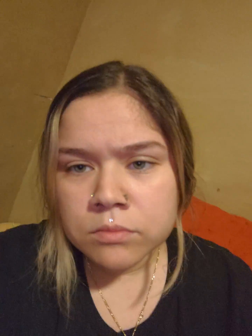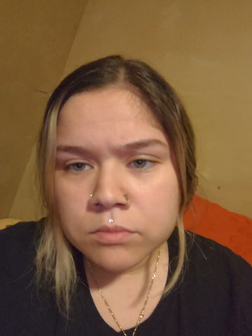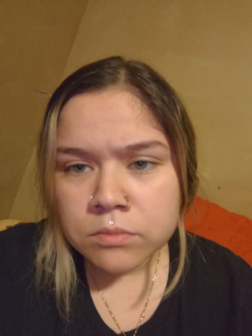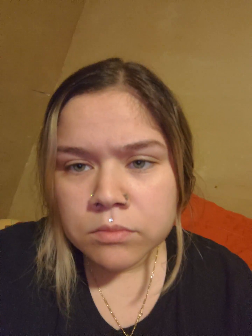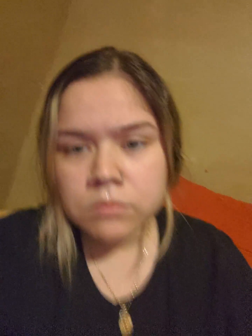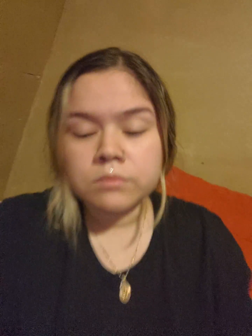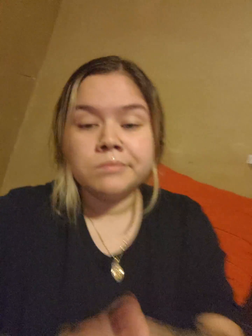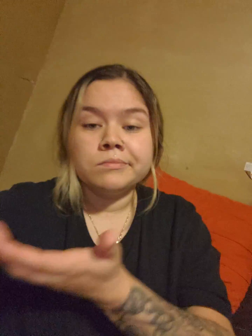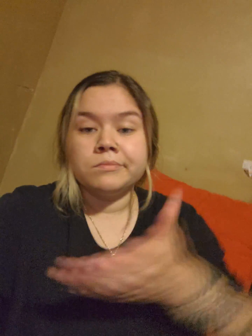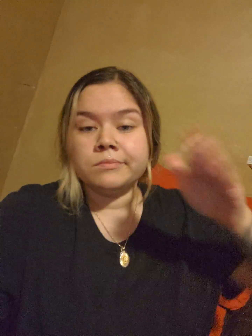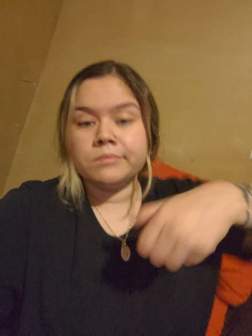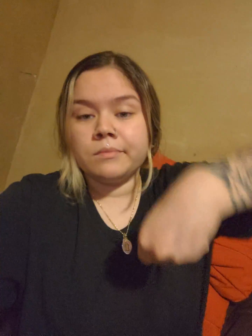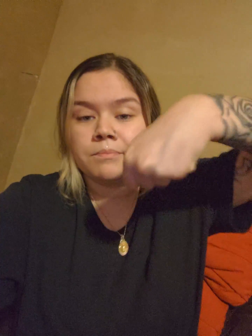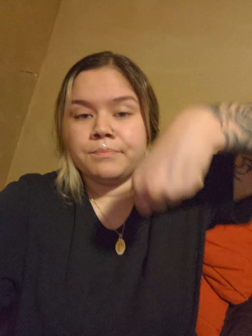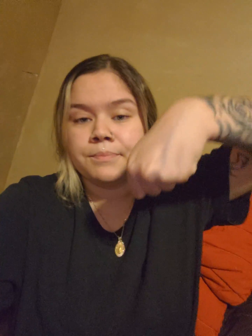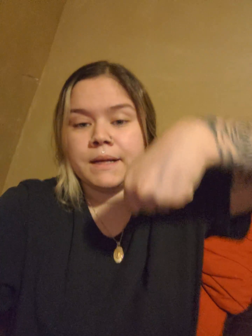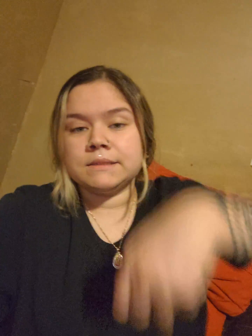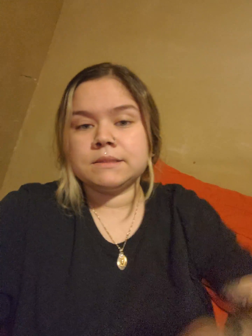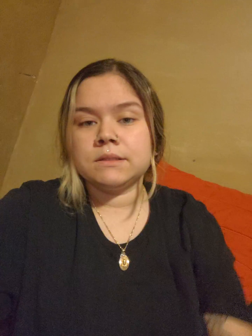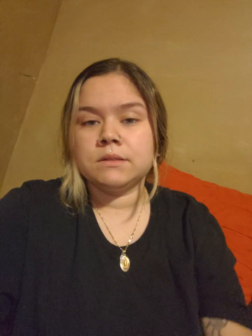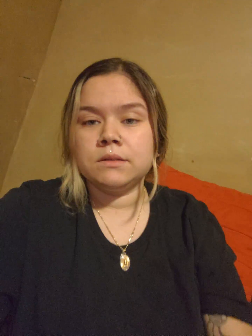basket